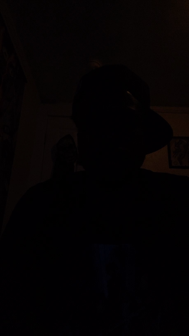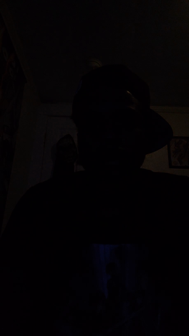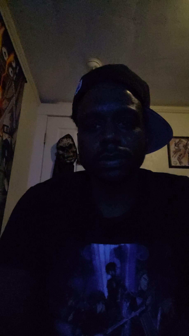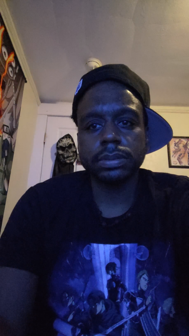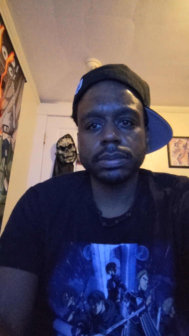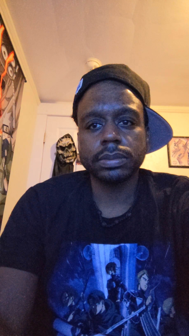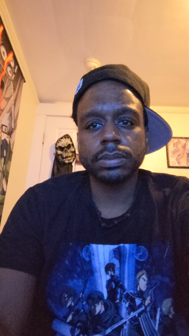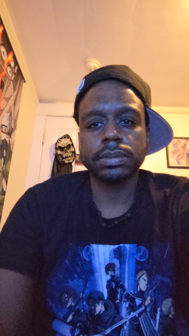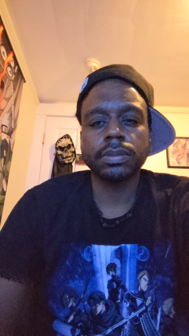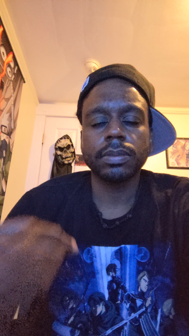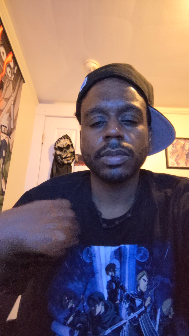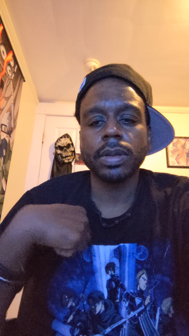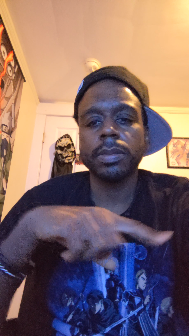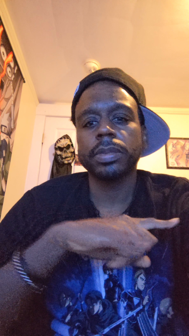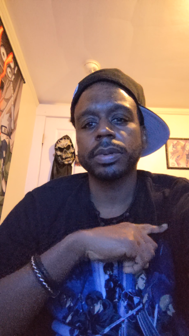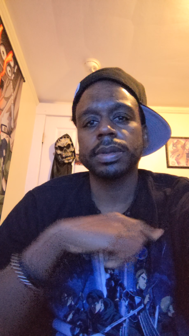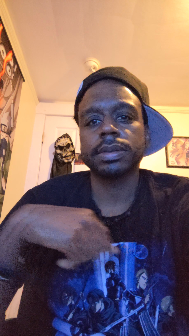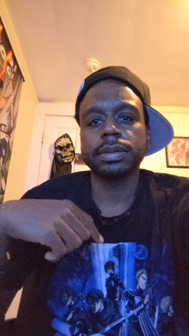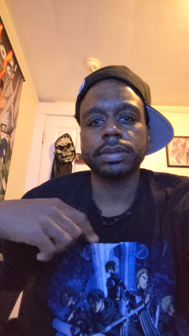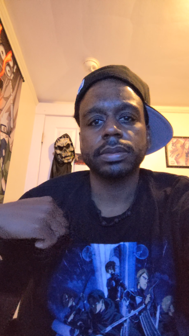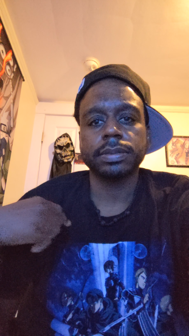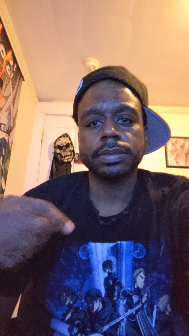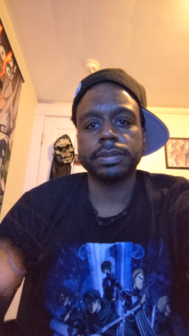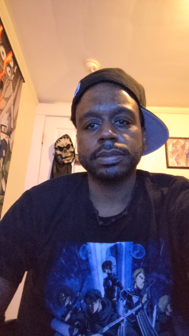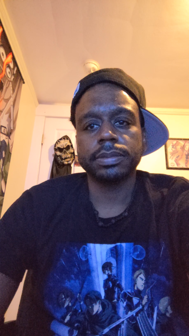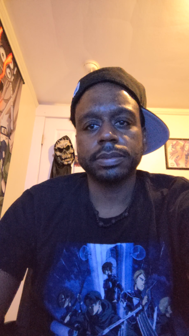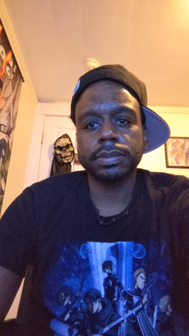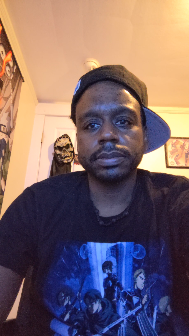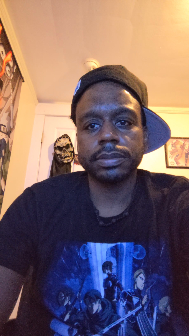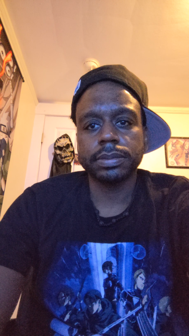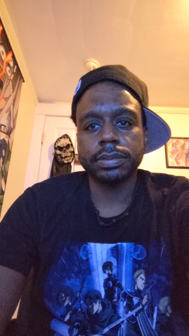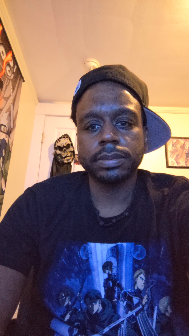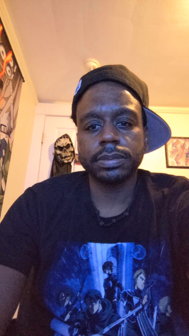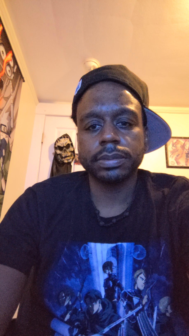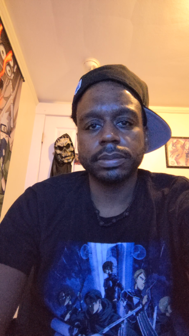bib